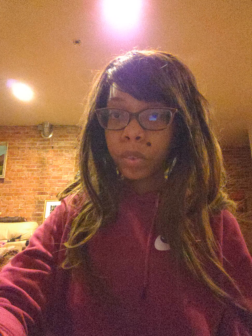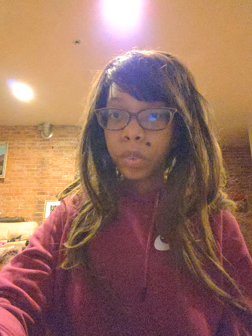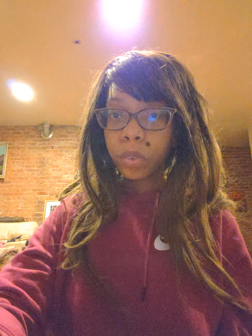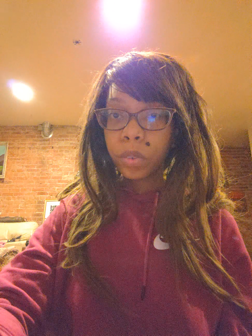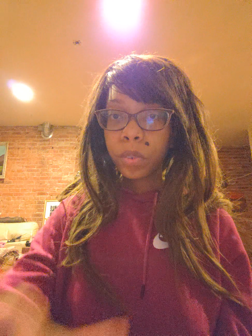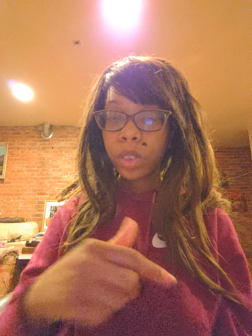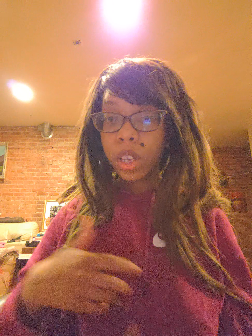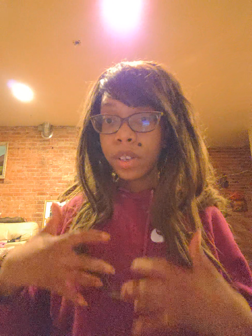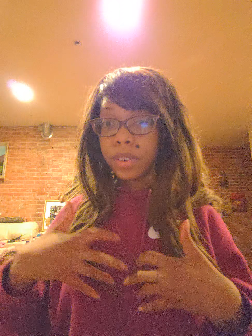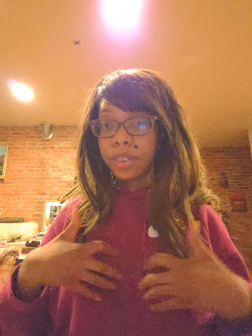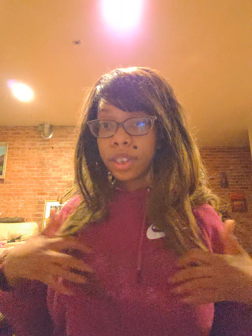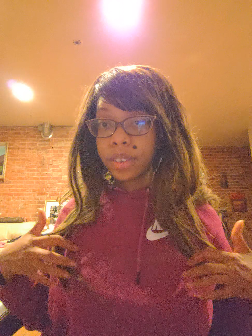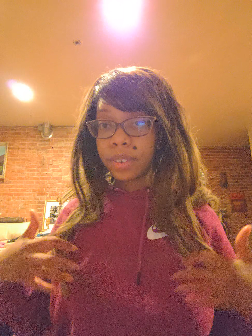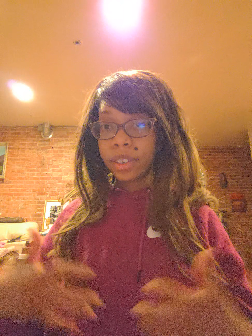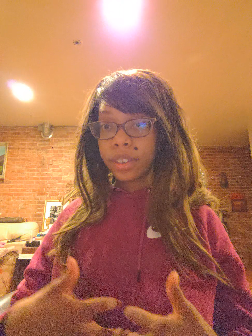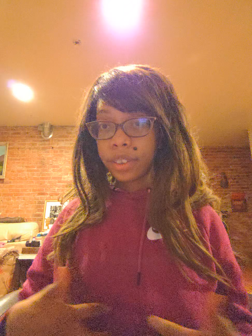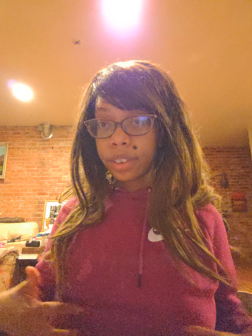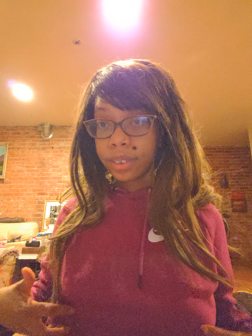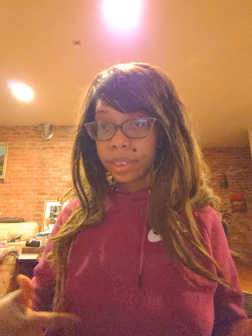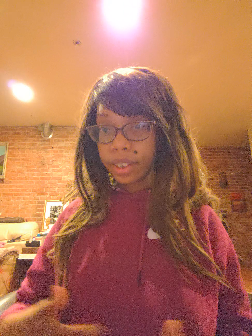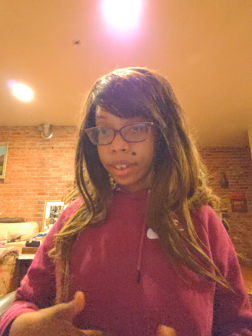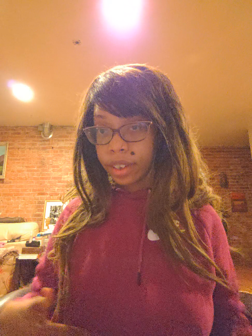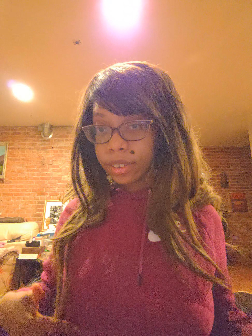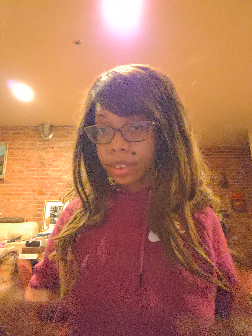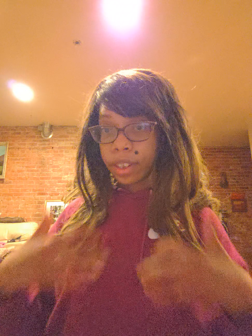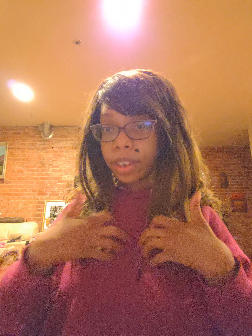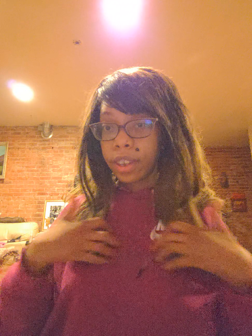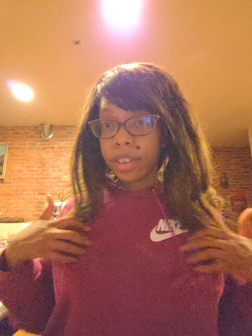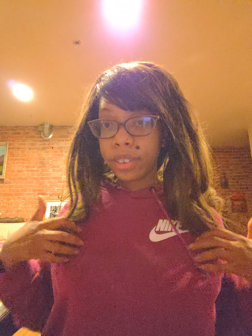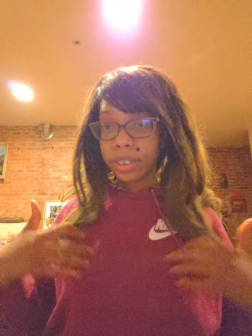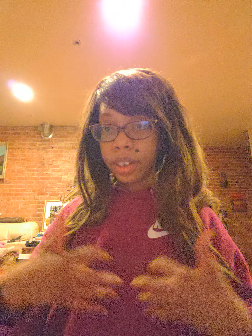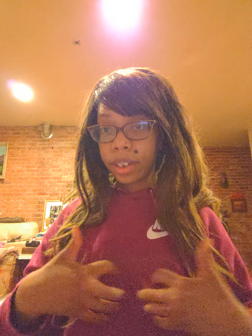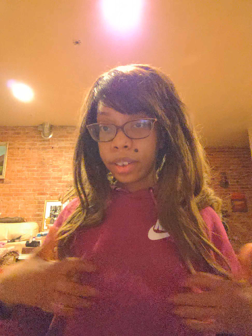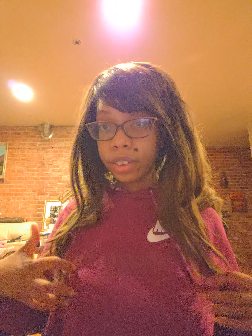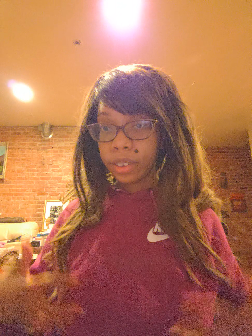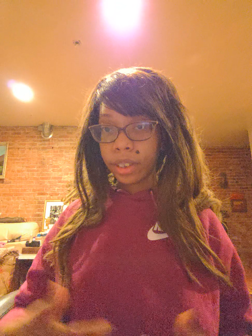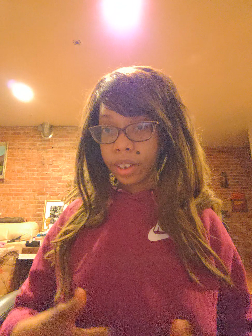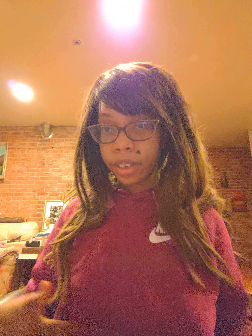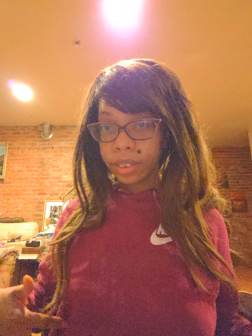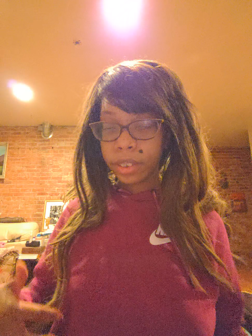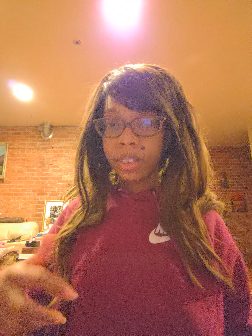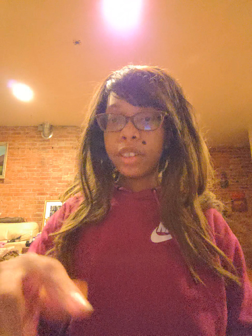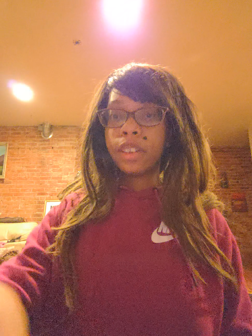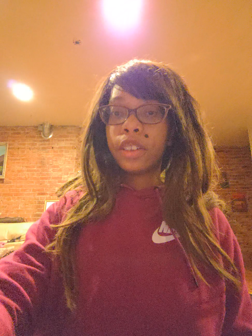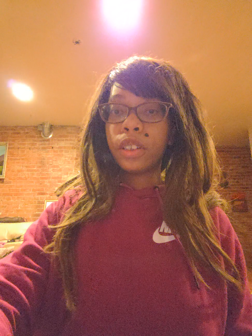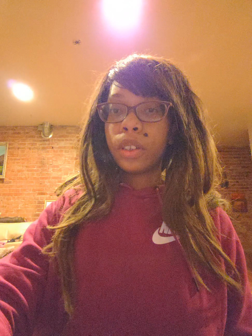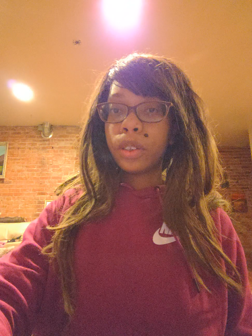zebra